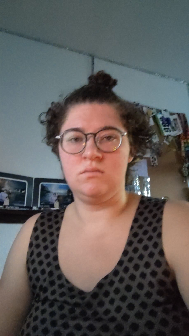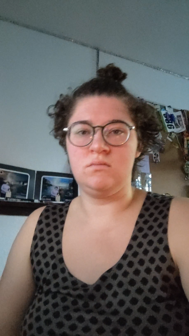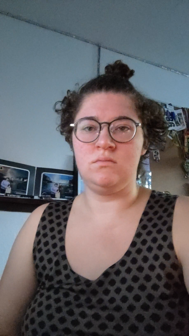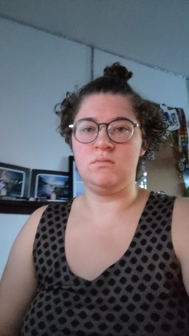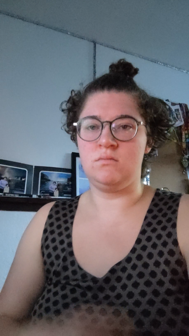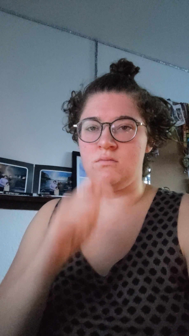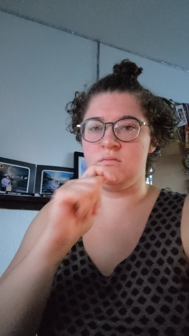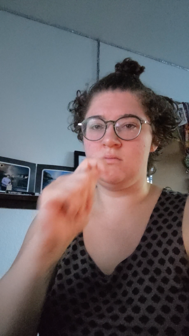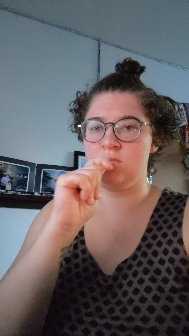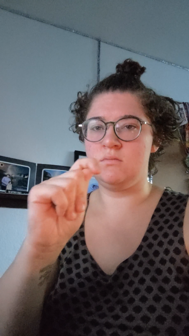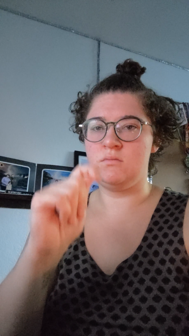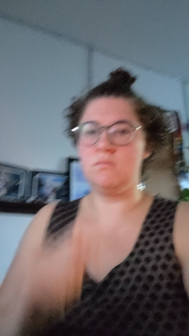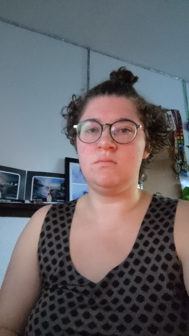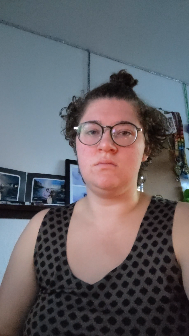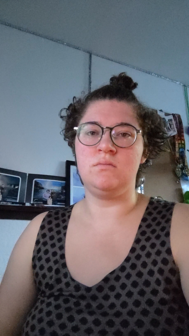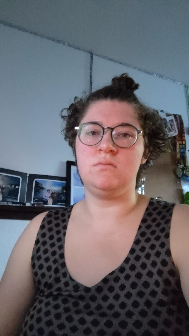popsicle